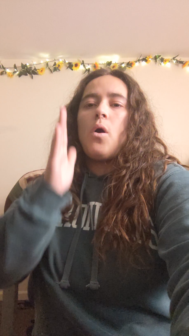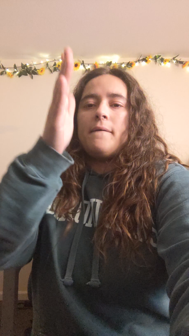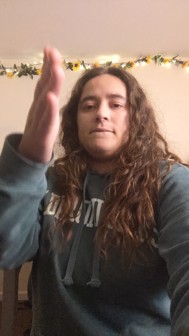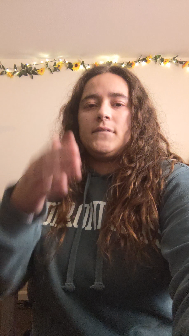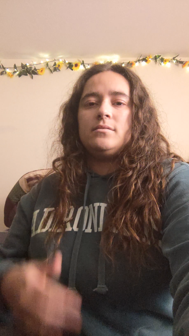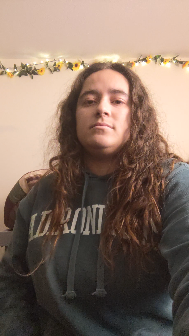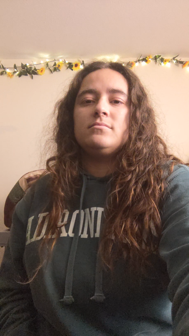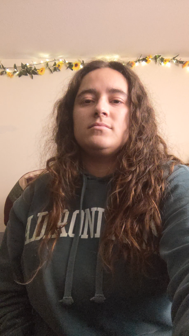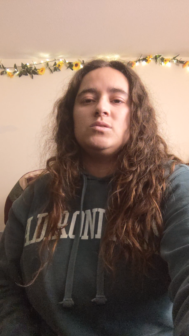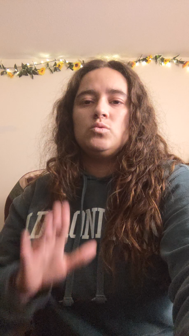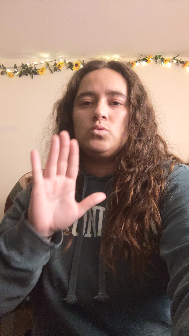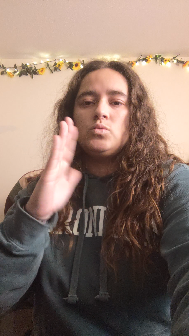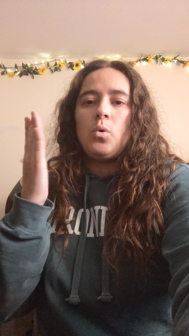door